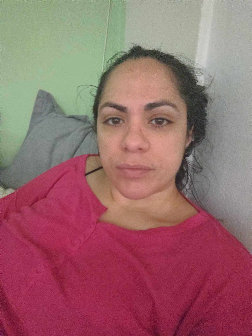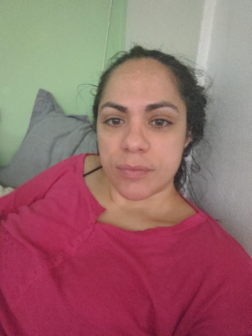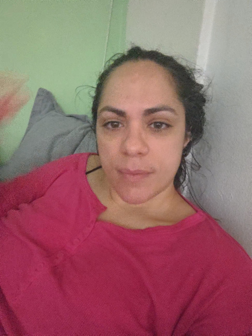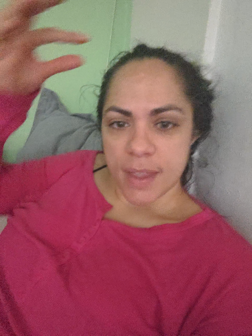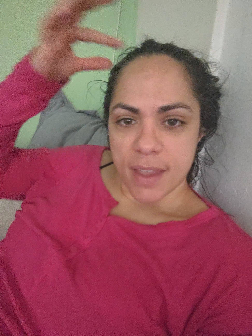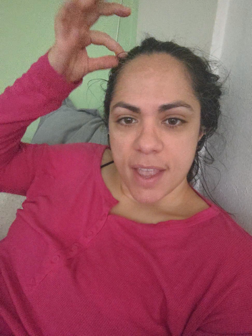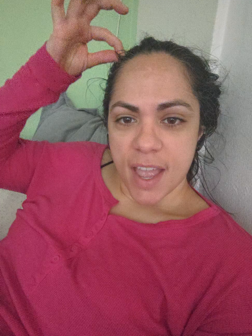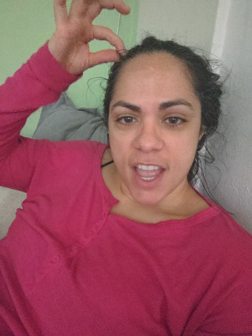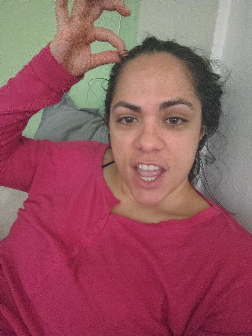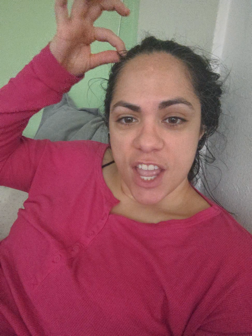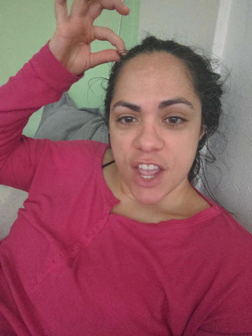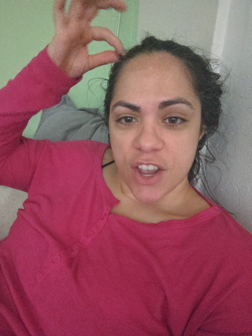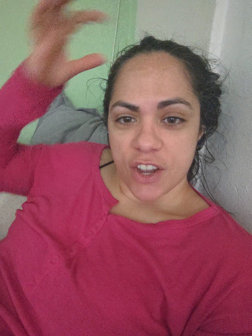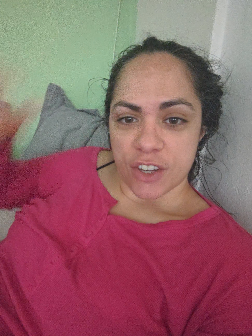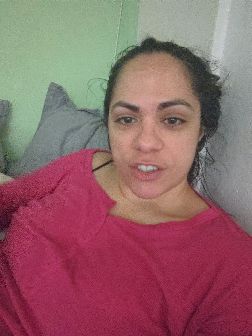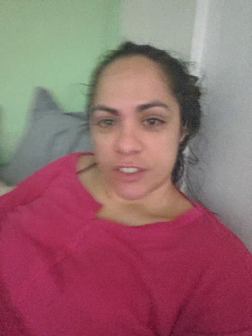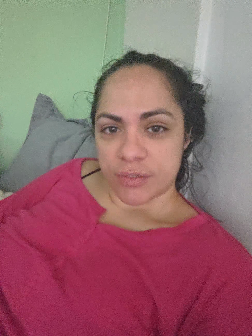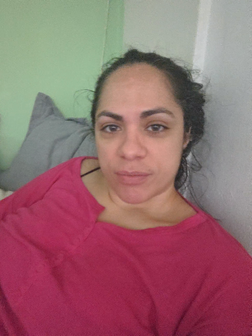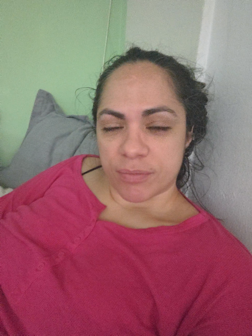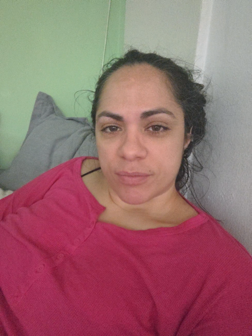hair